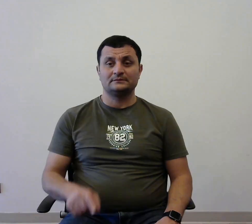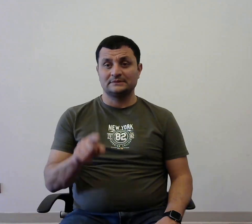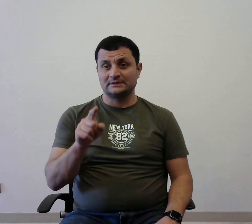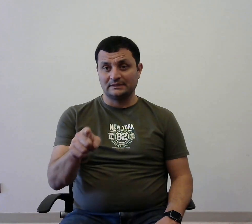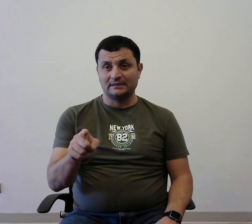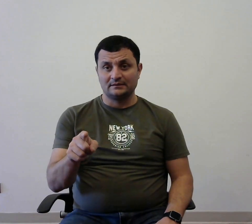sən